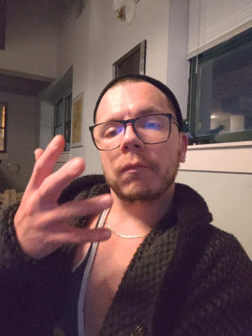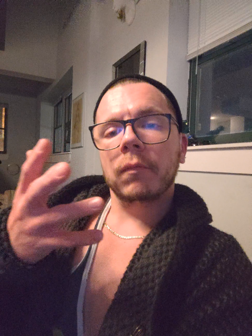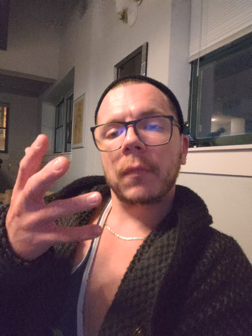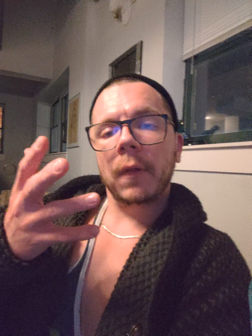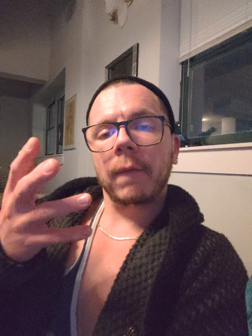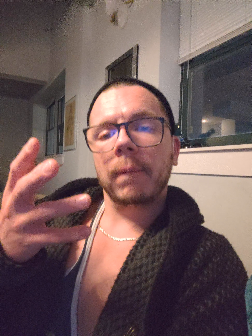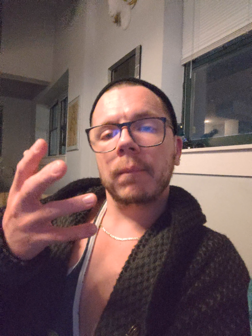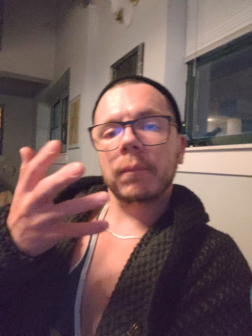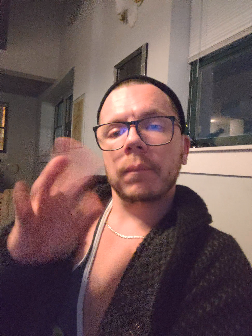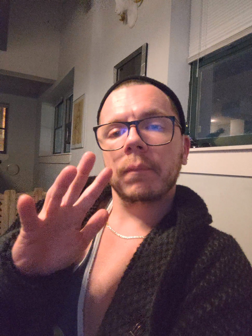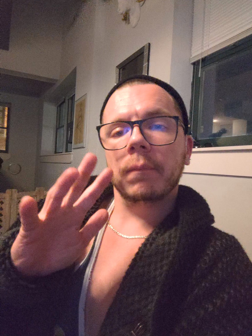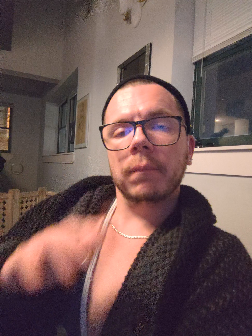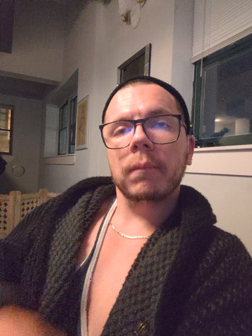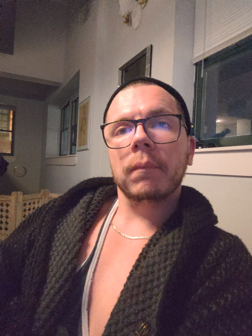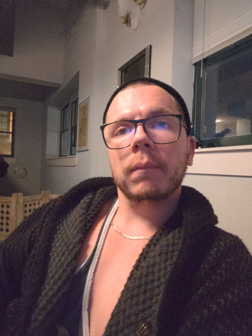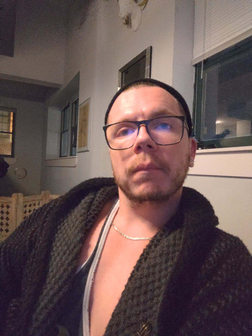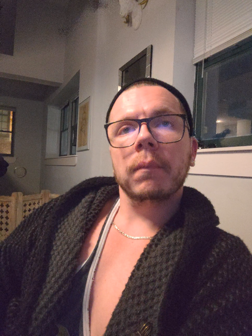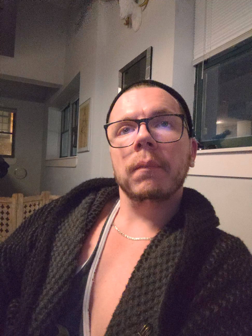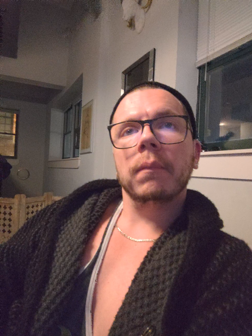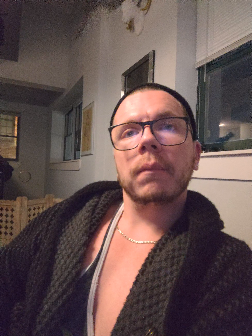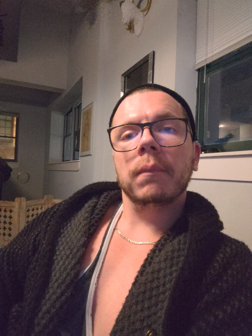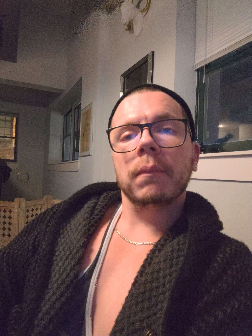finish